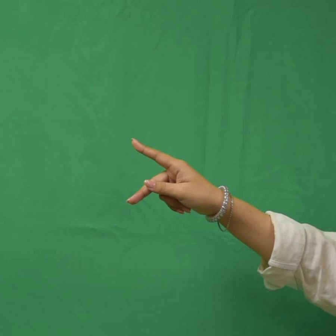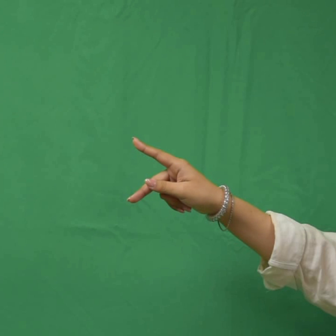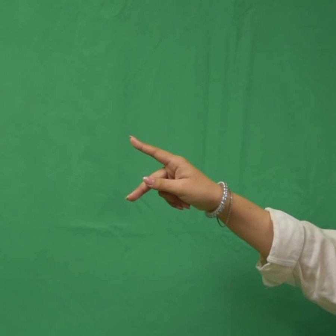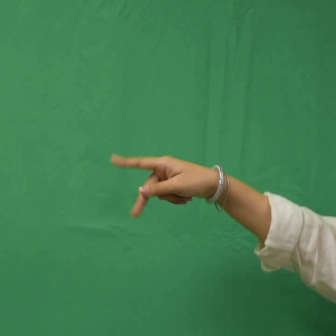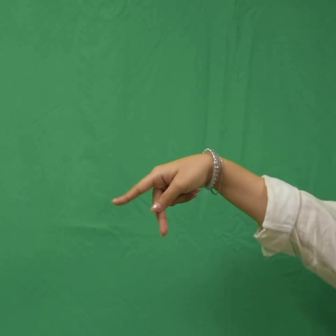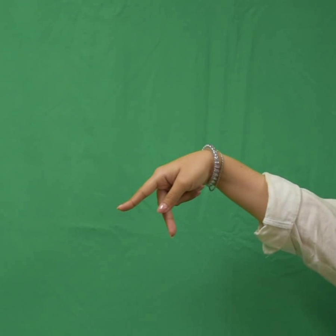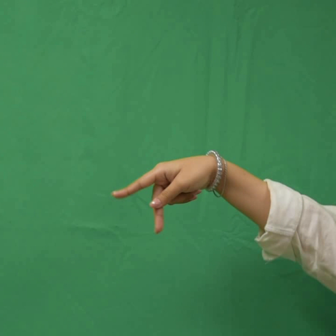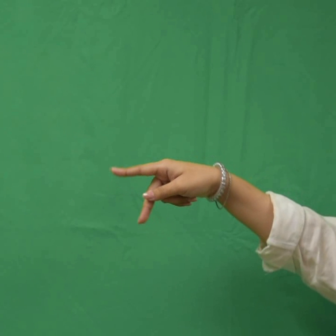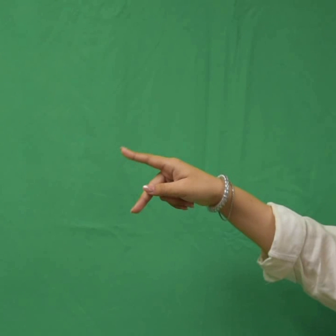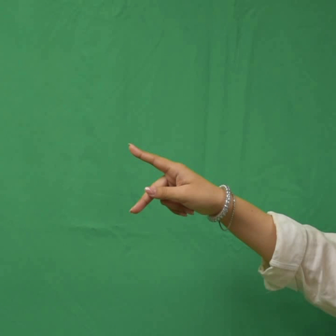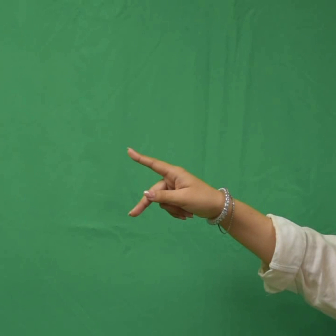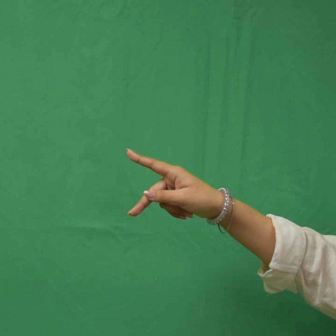K